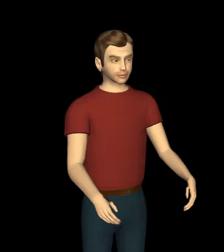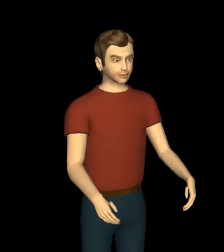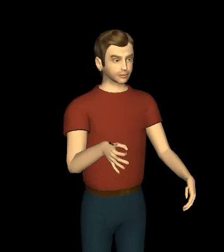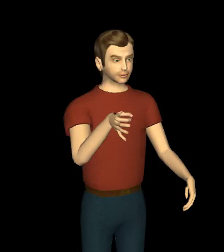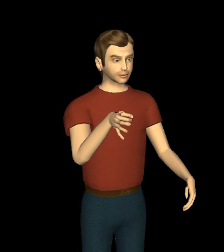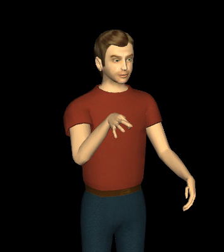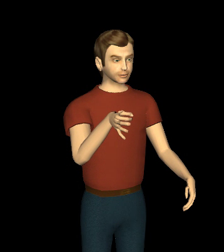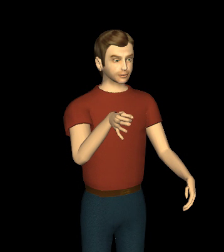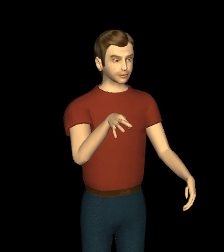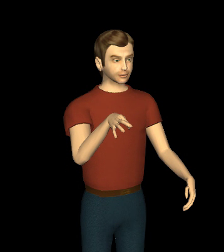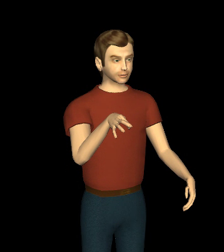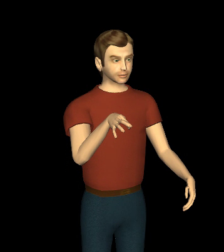إبرة